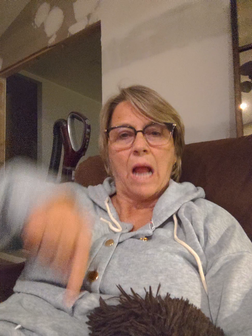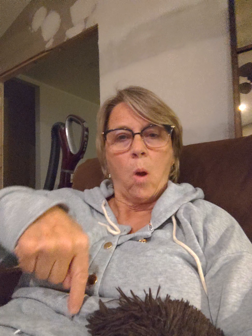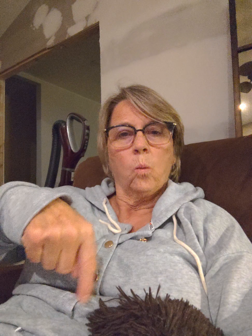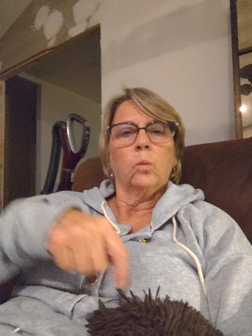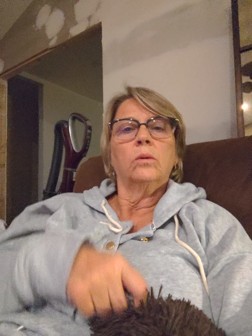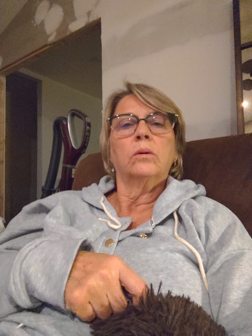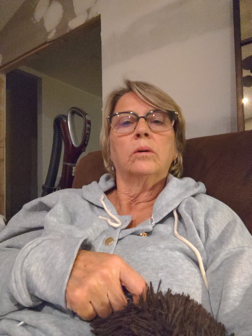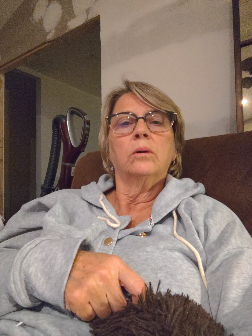down